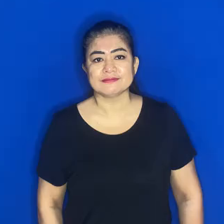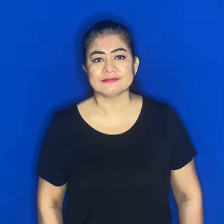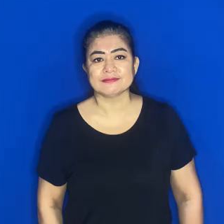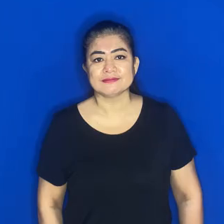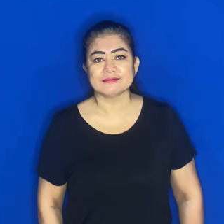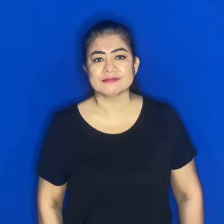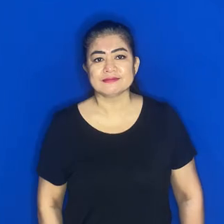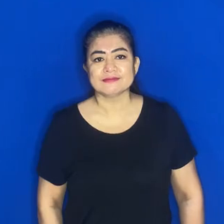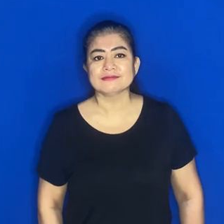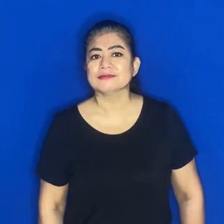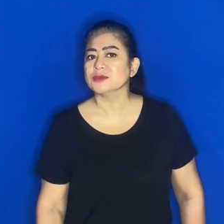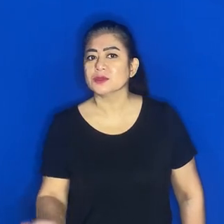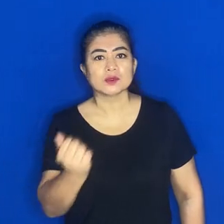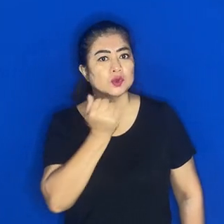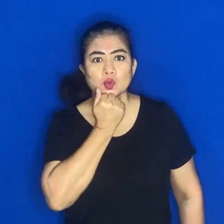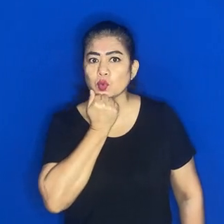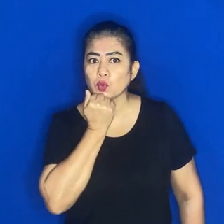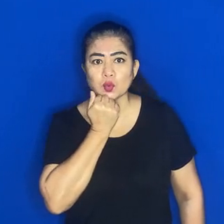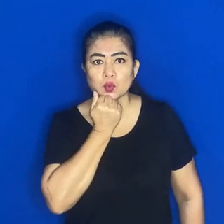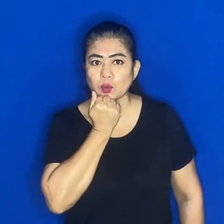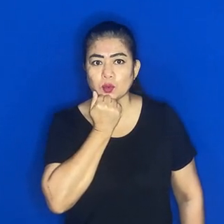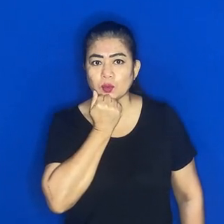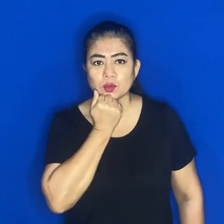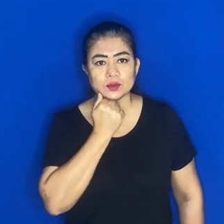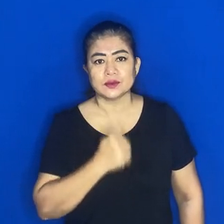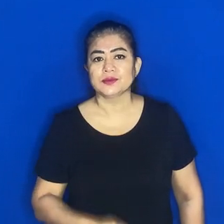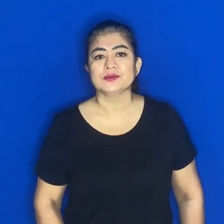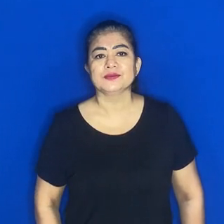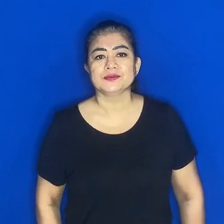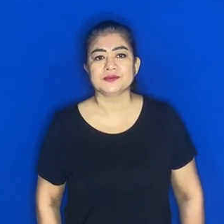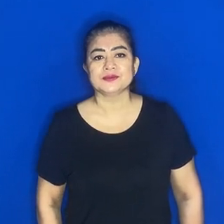wrong